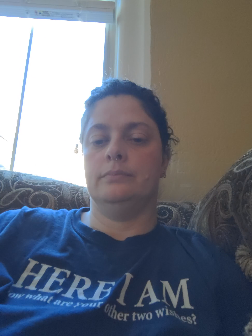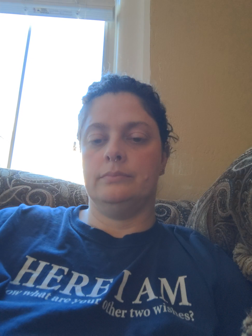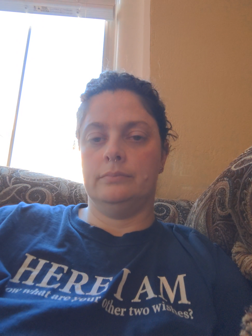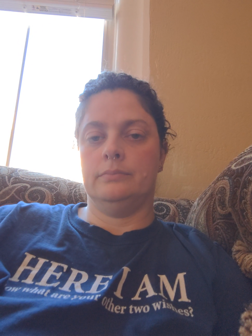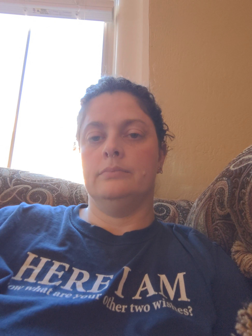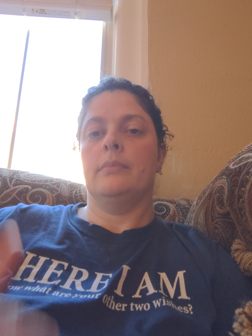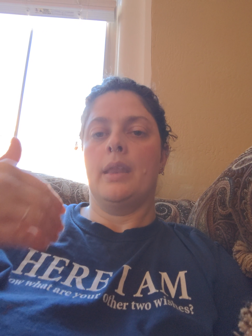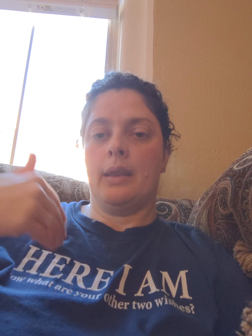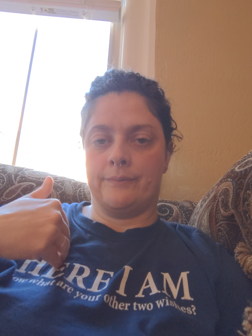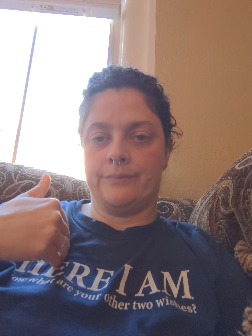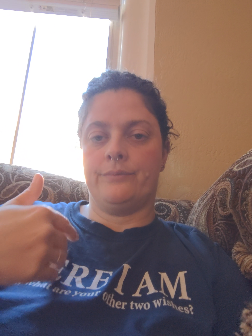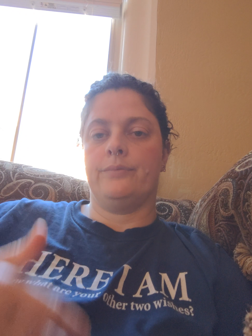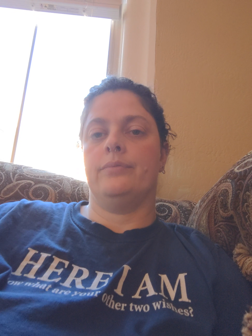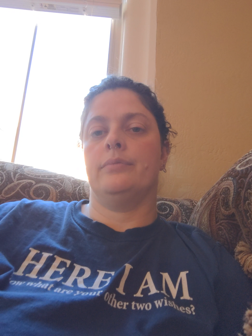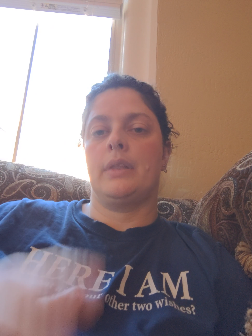have